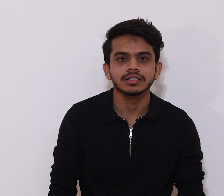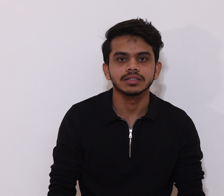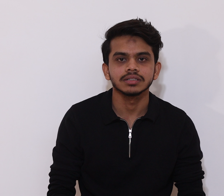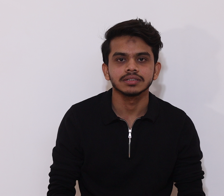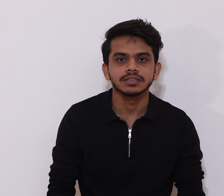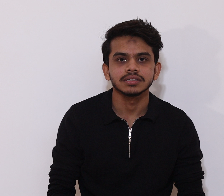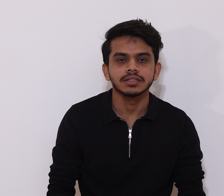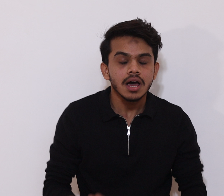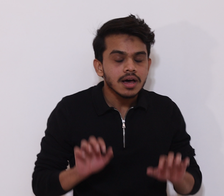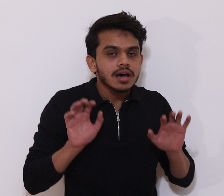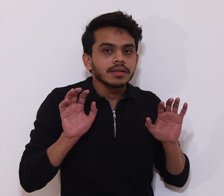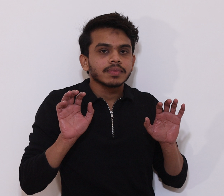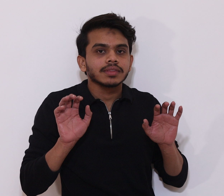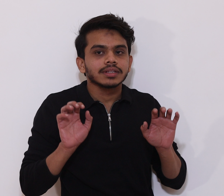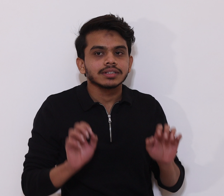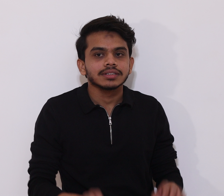scared